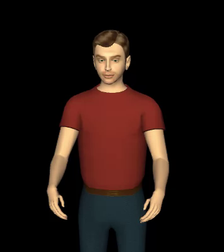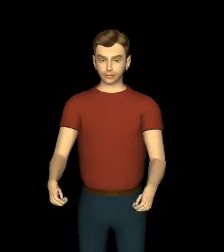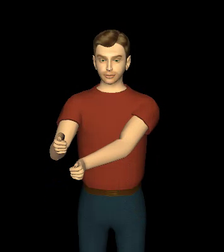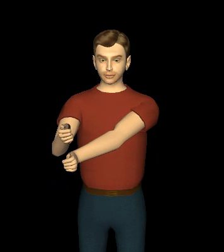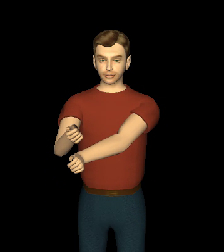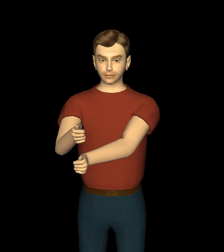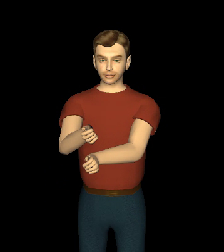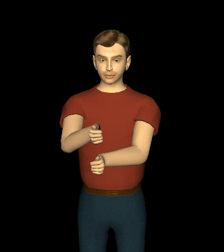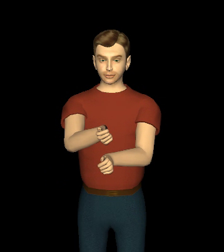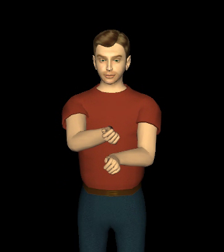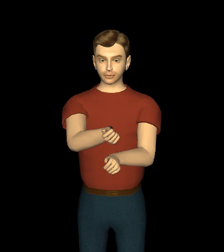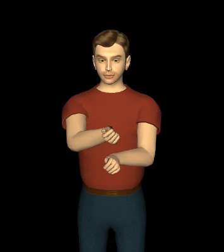يمسح